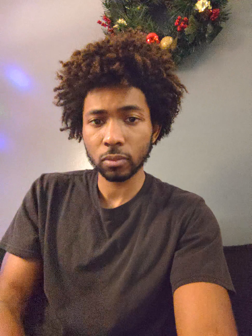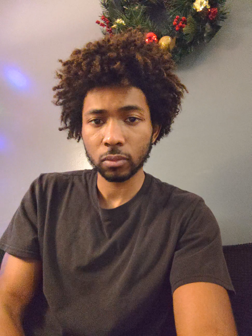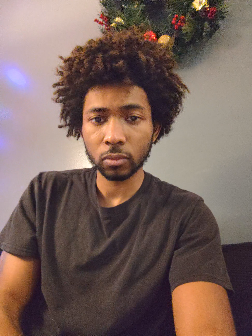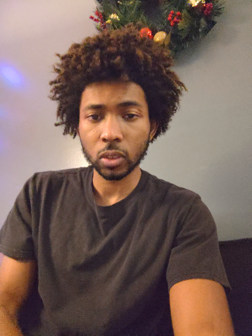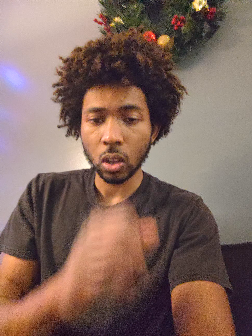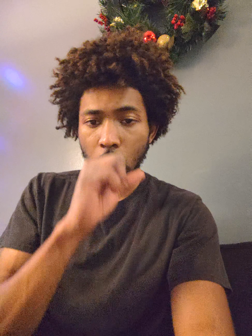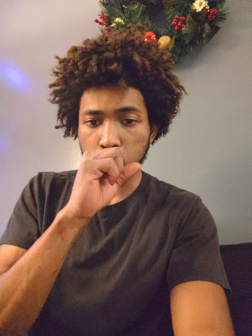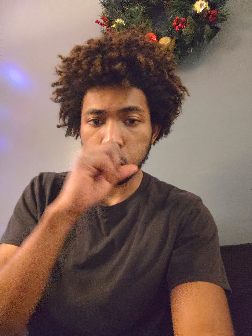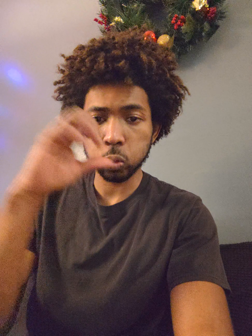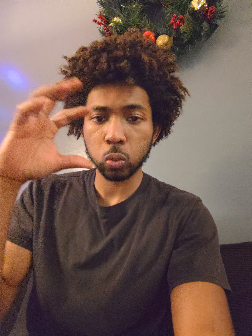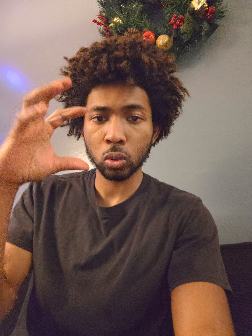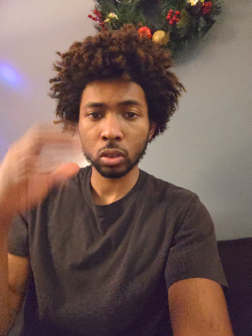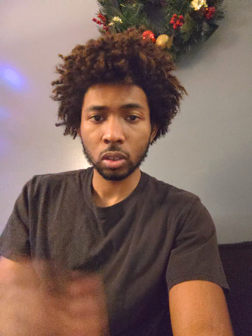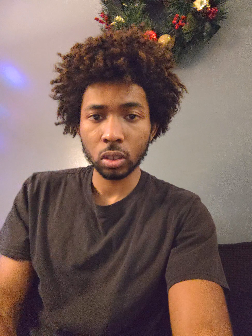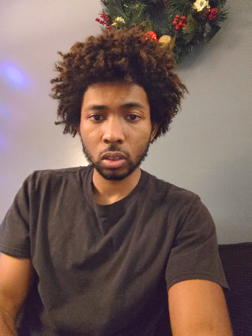balloon